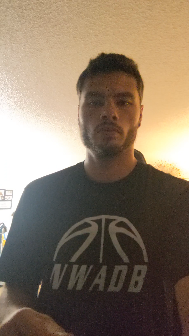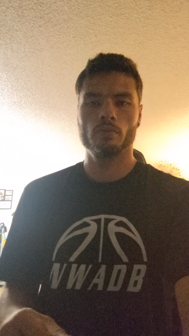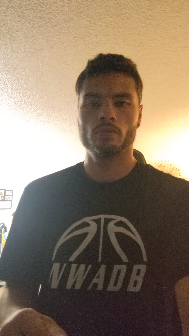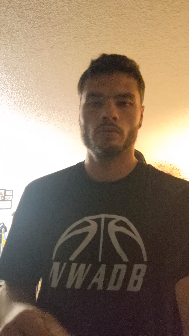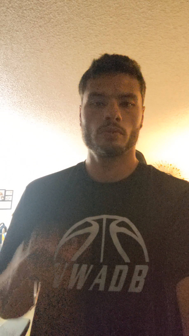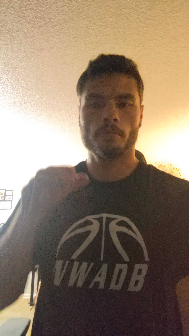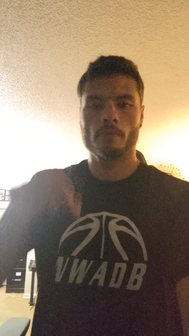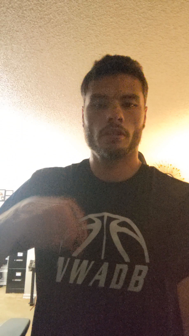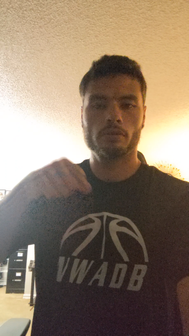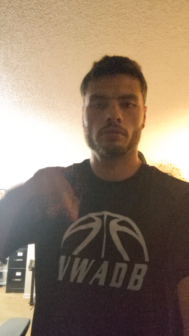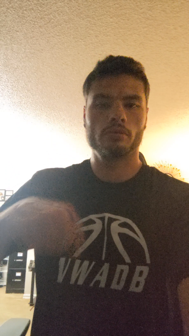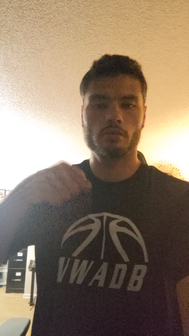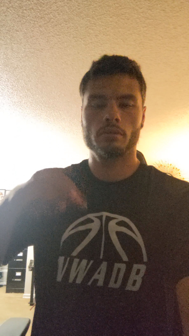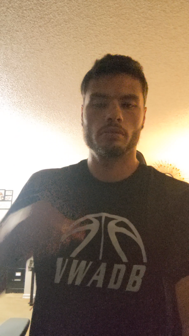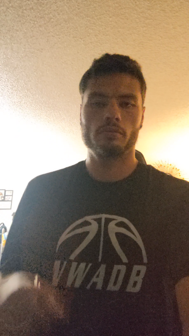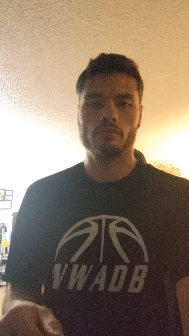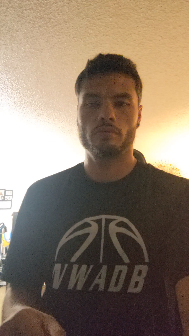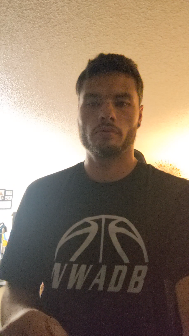bicycle